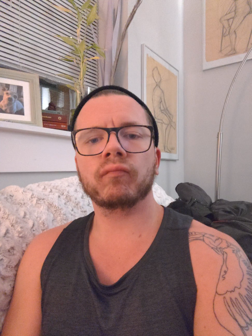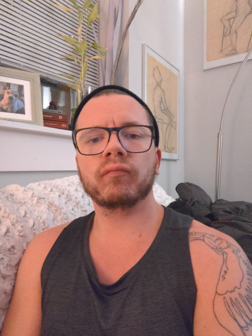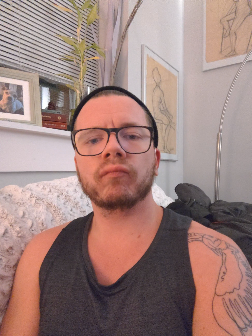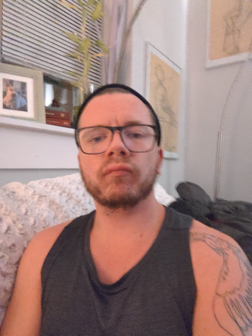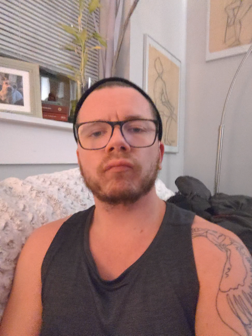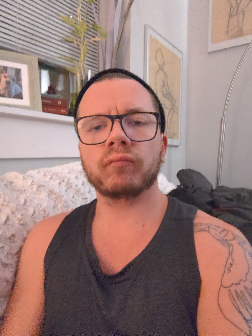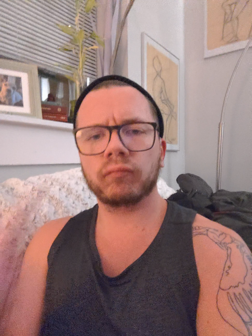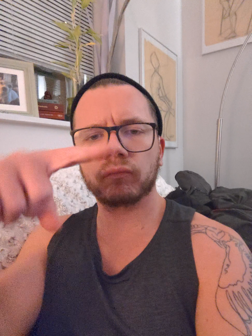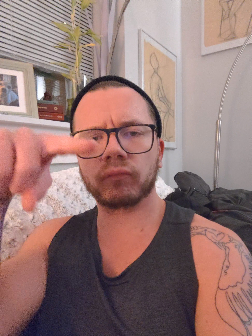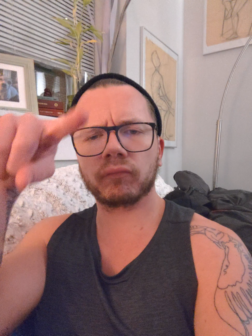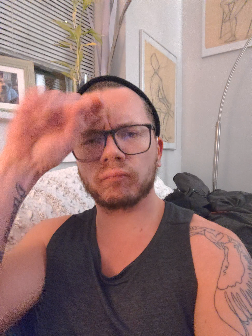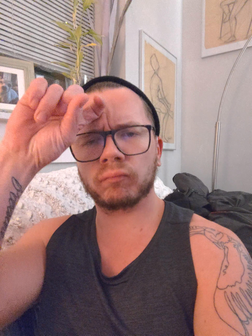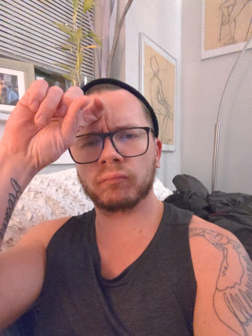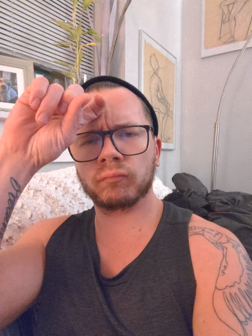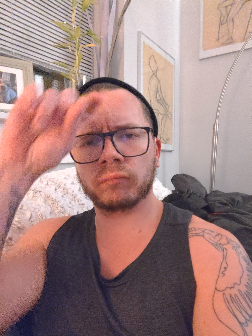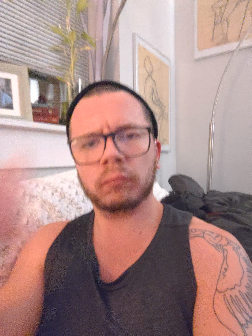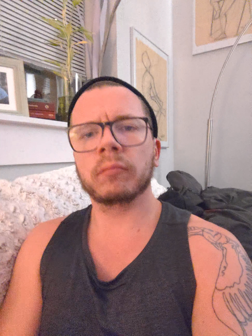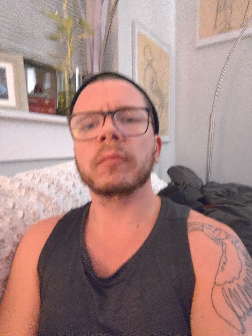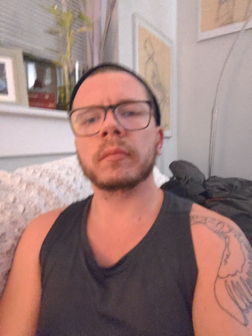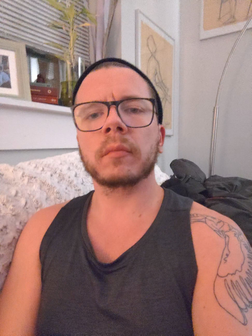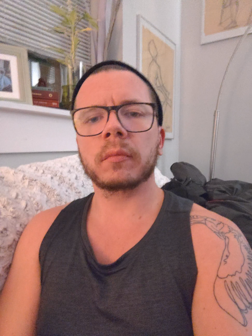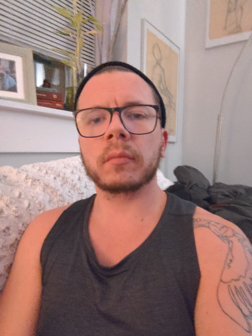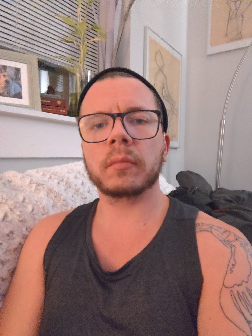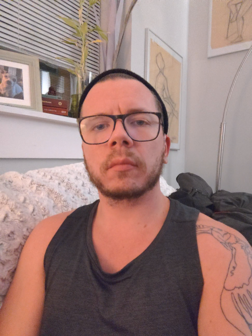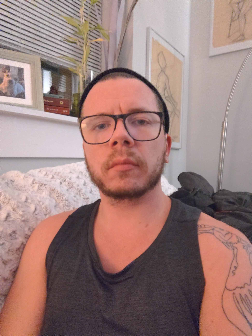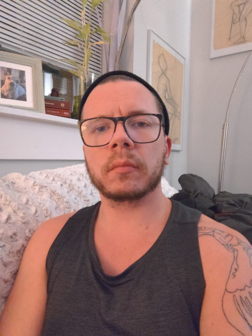puzzle